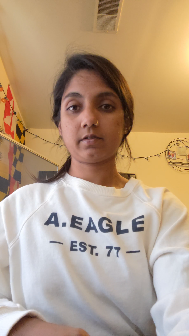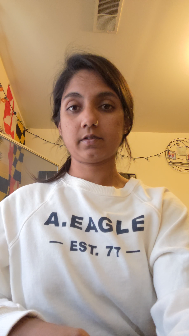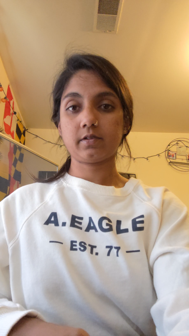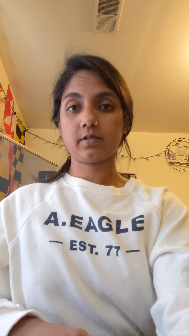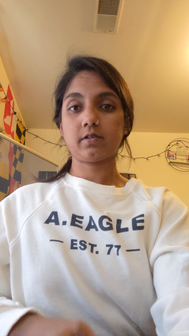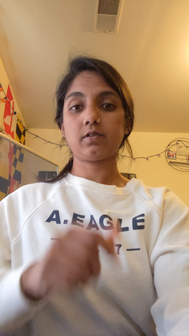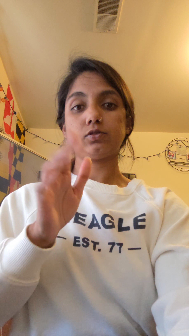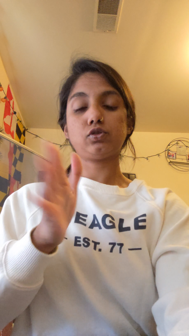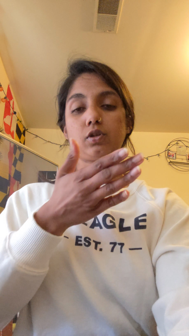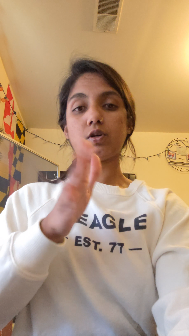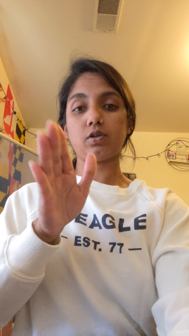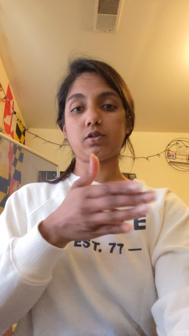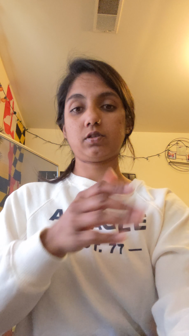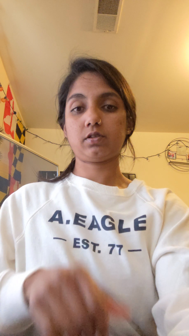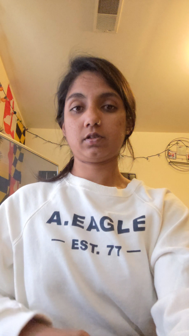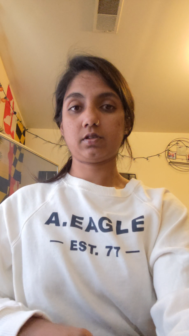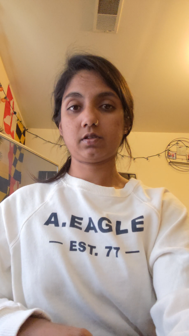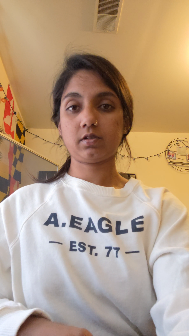share